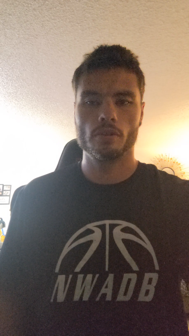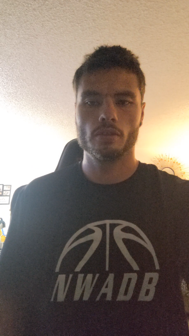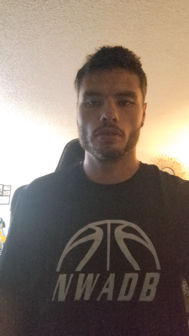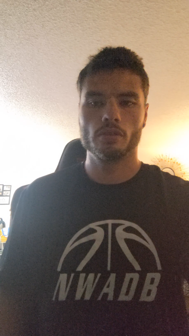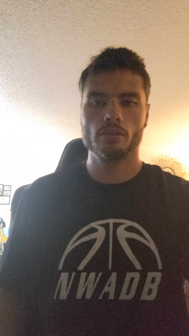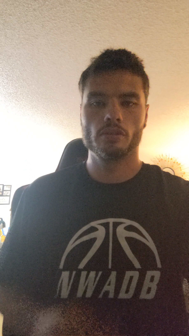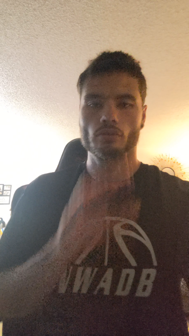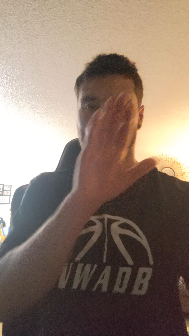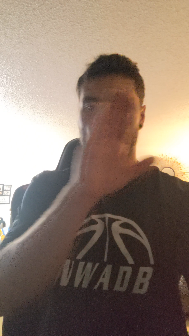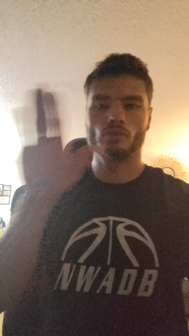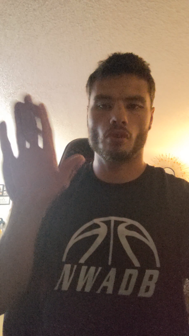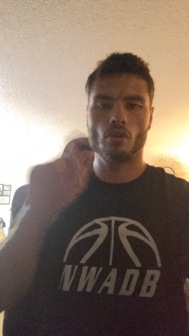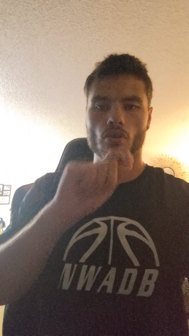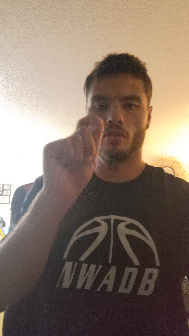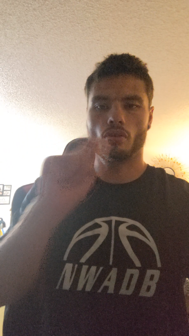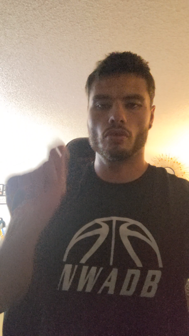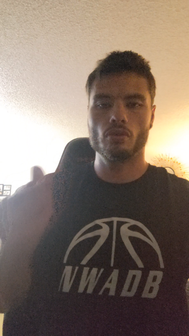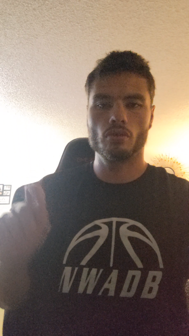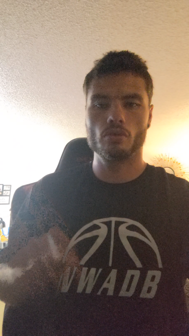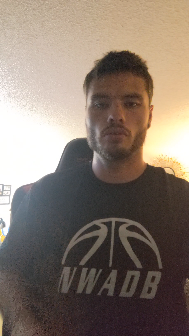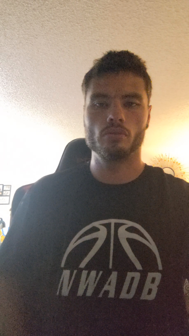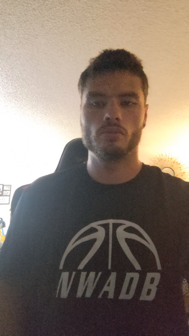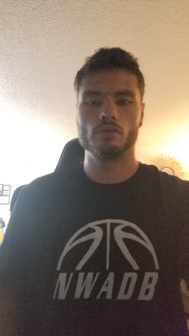chalk